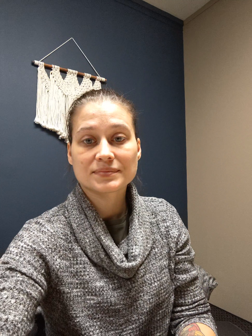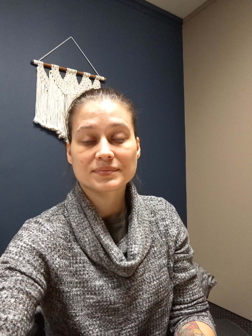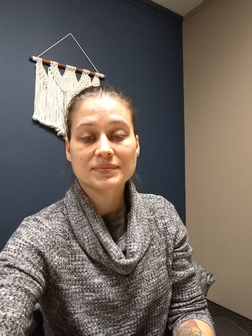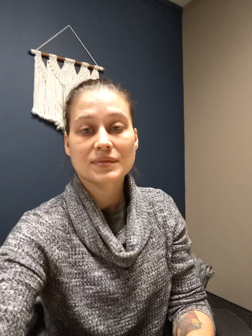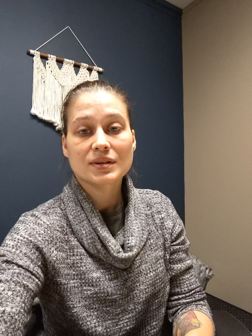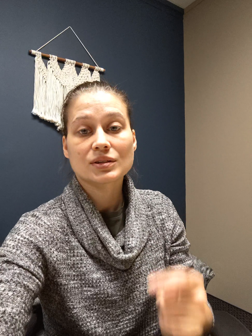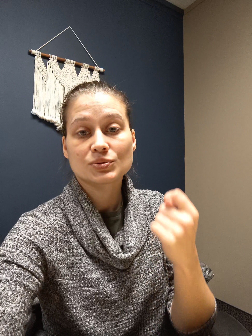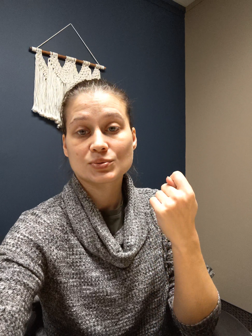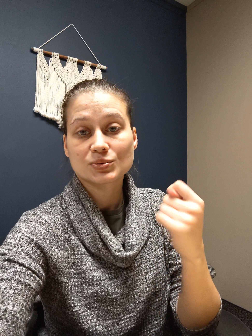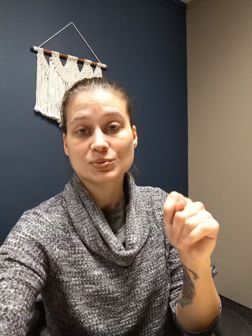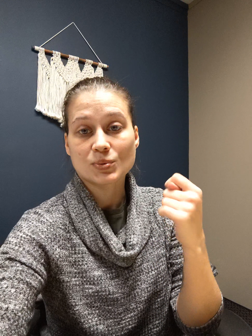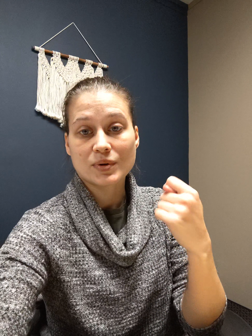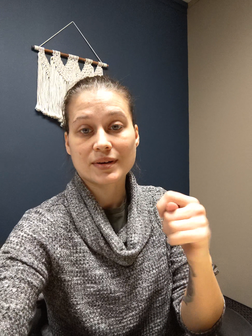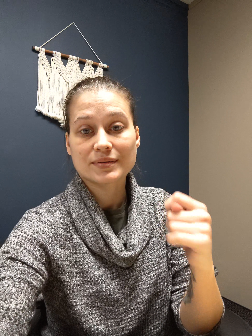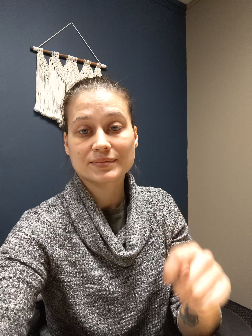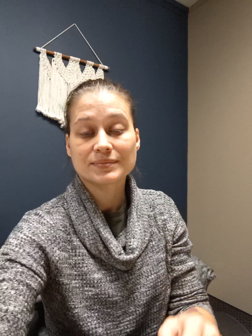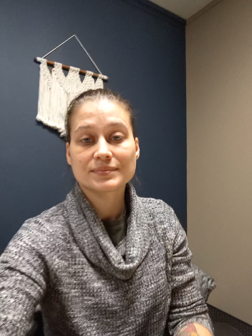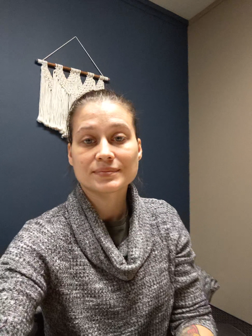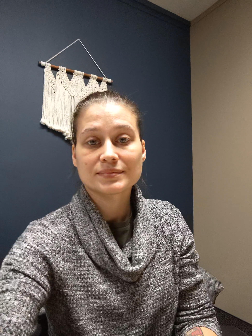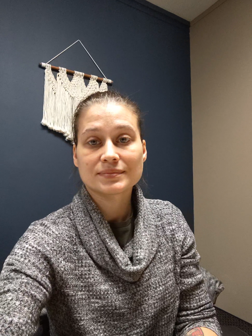toy